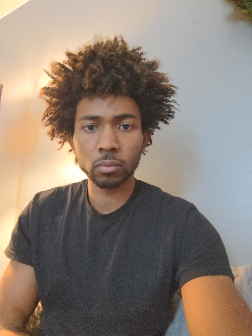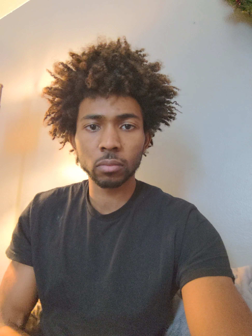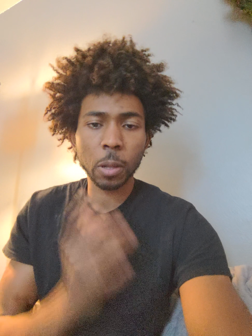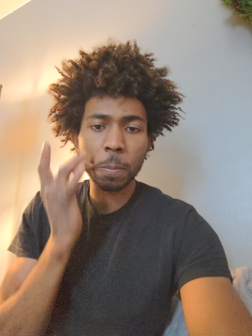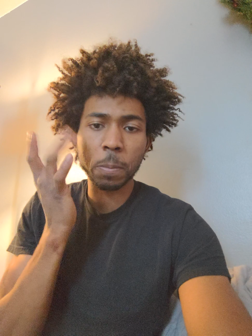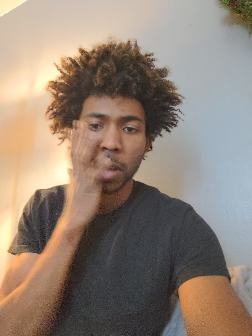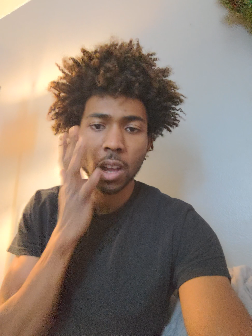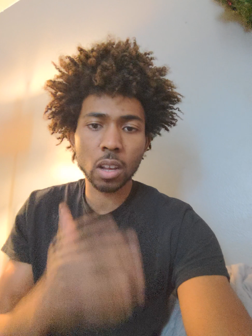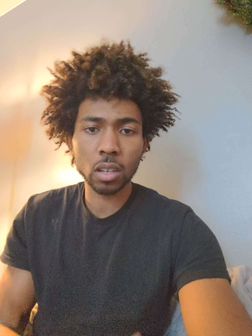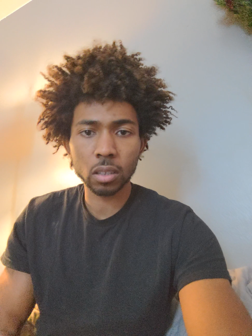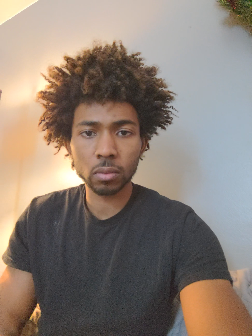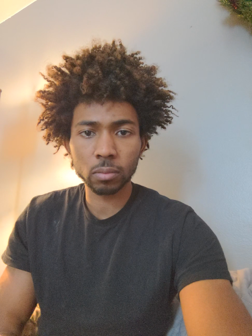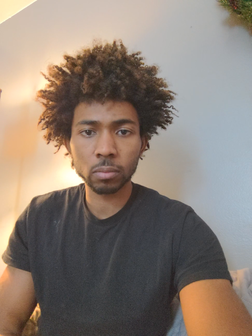bee